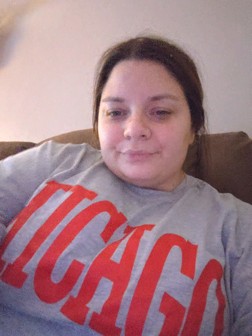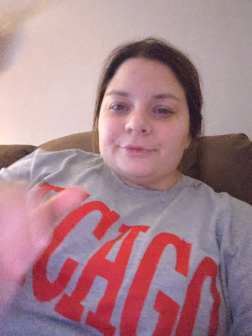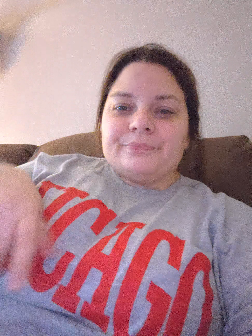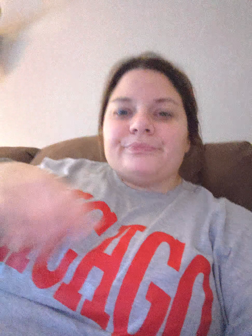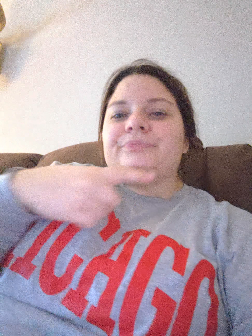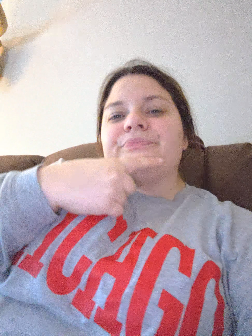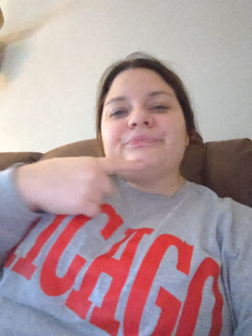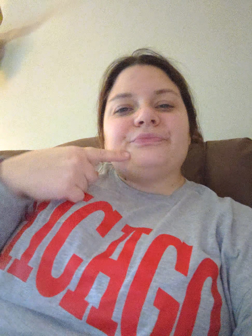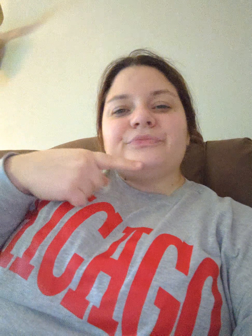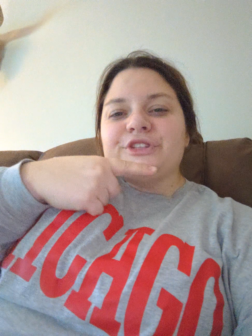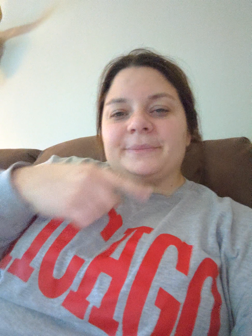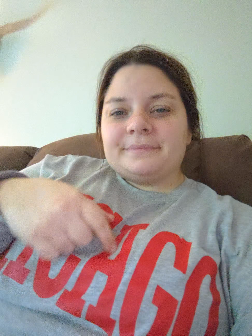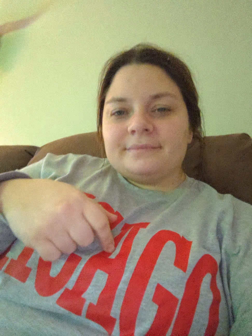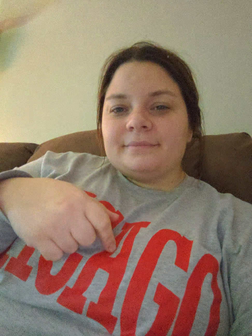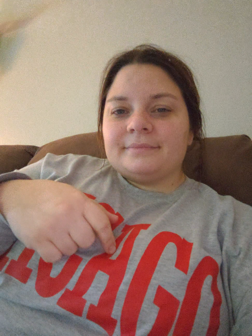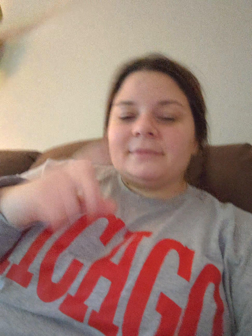chin